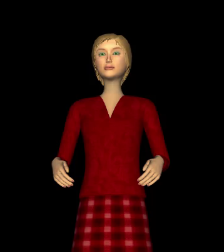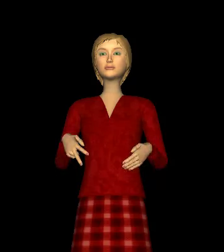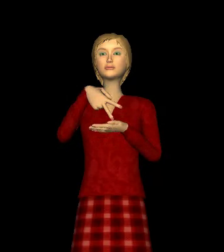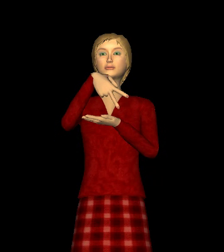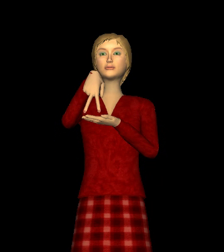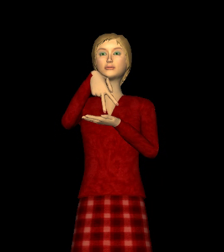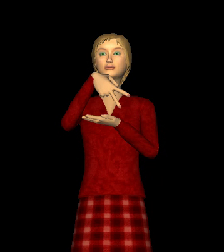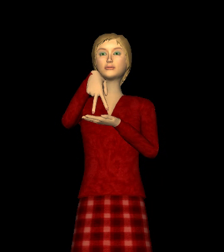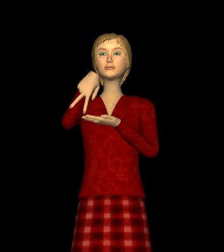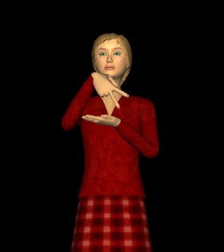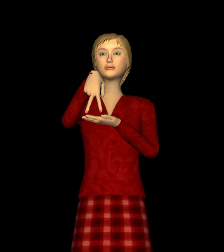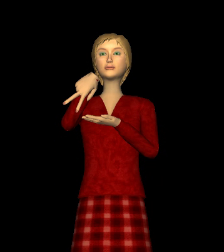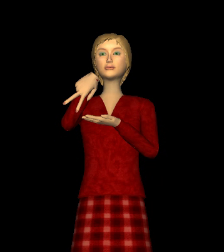رقص